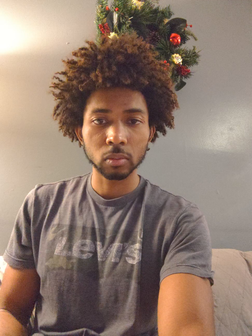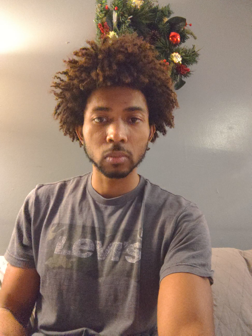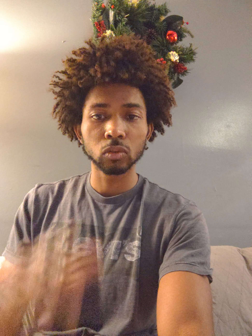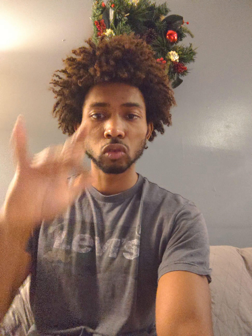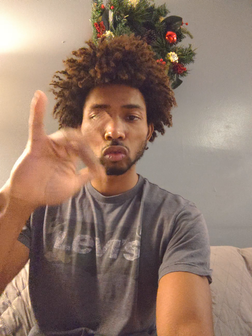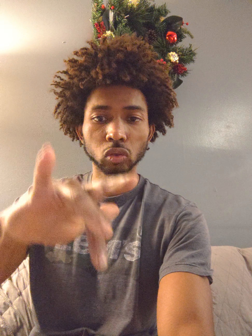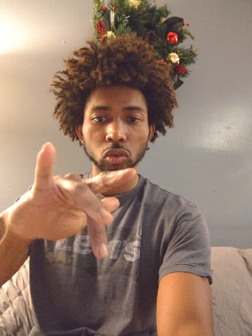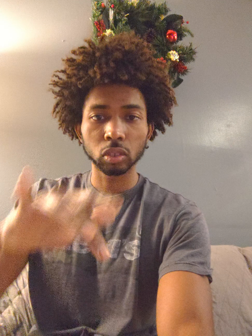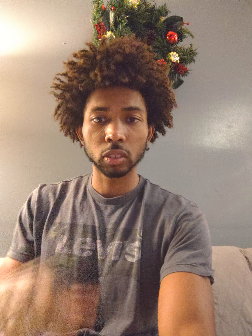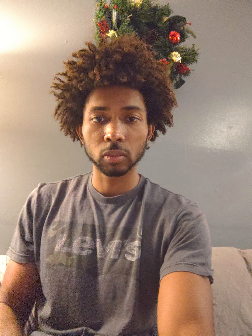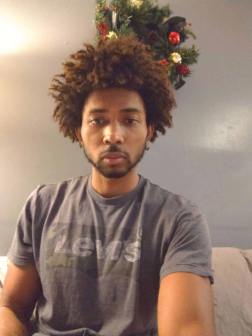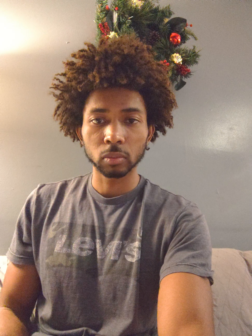touch